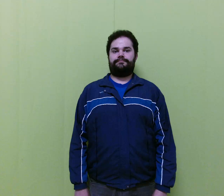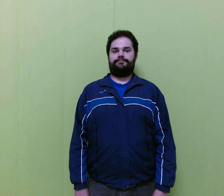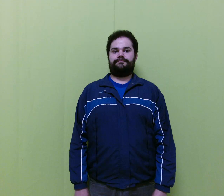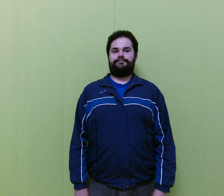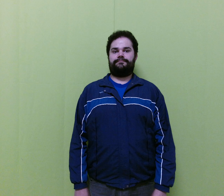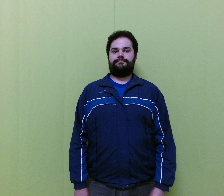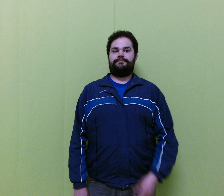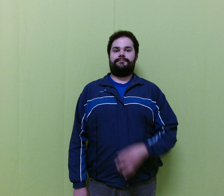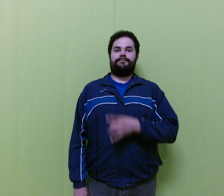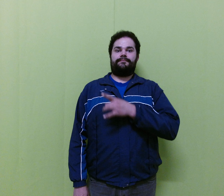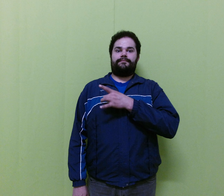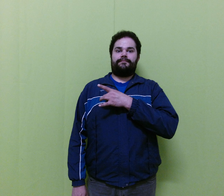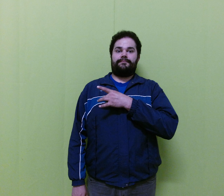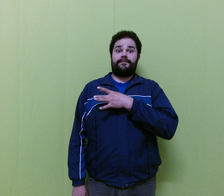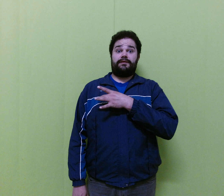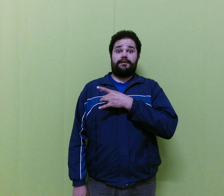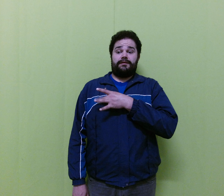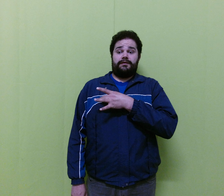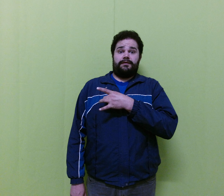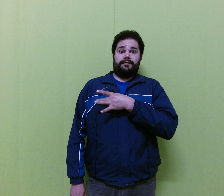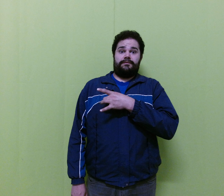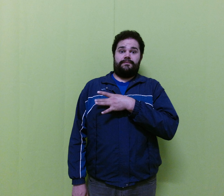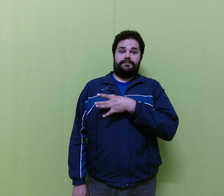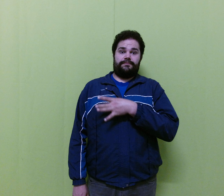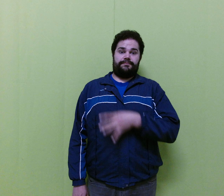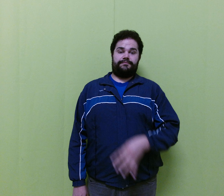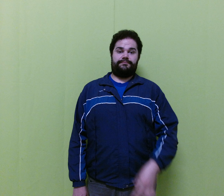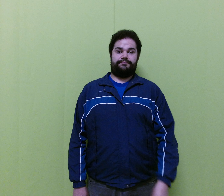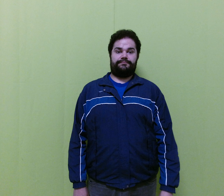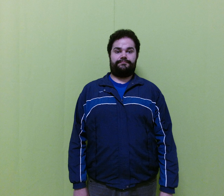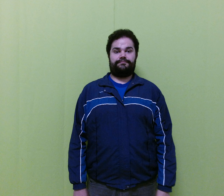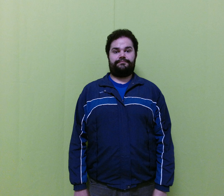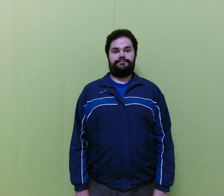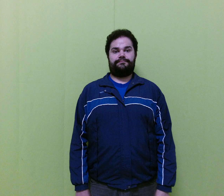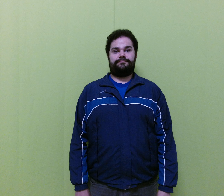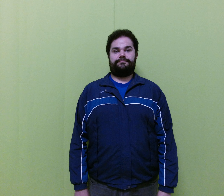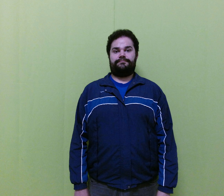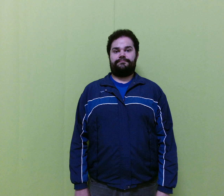medo